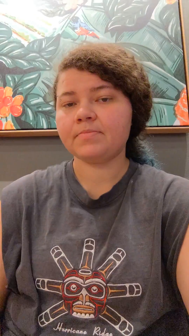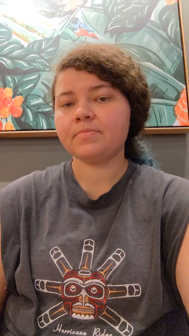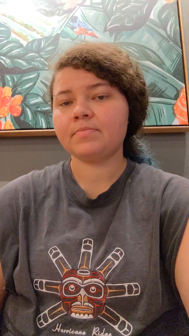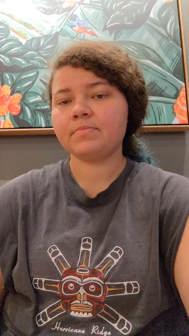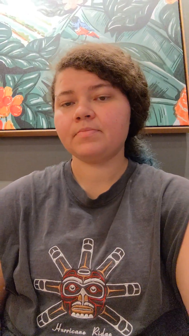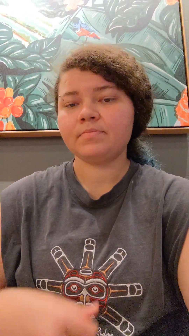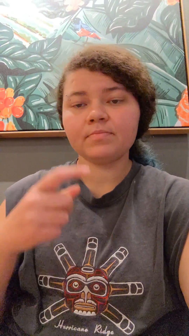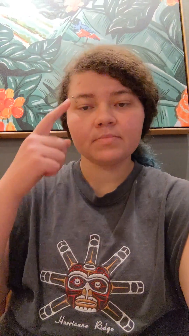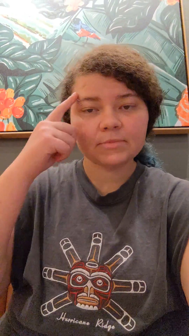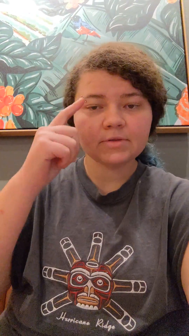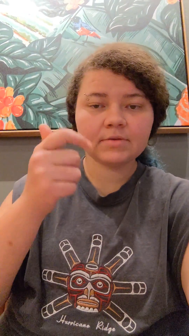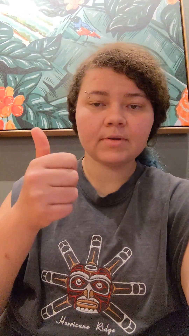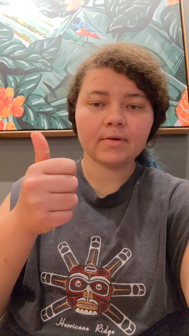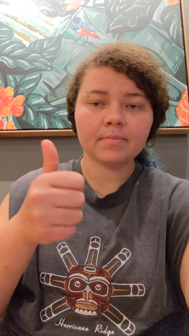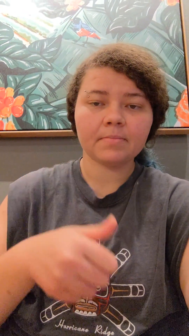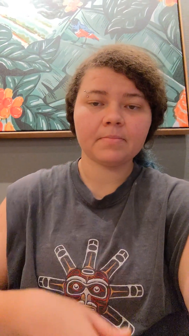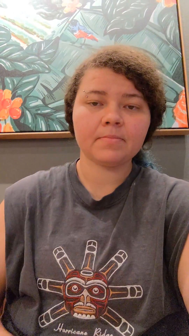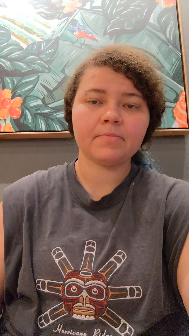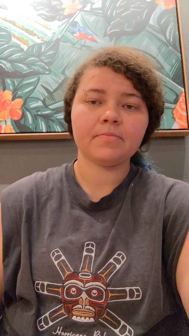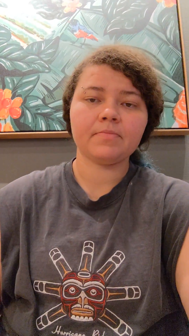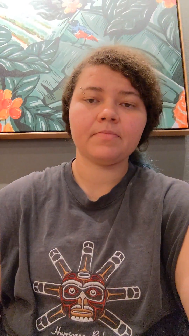dime